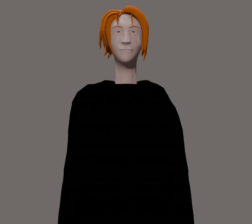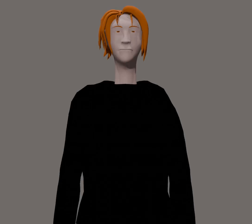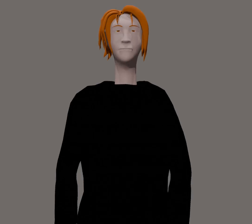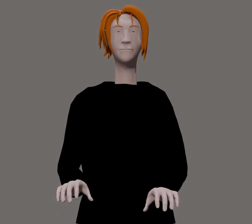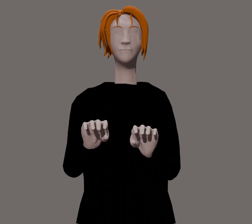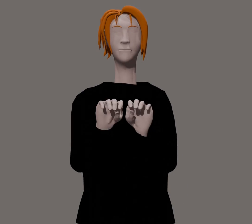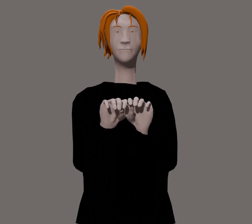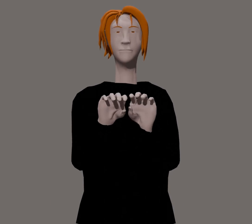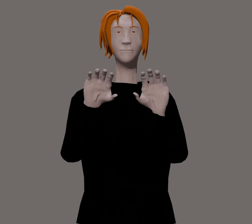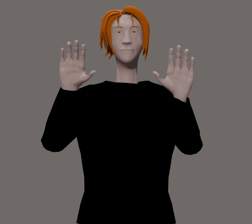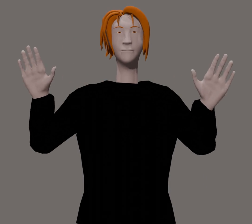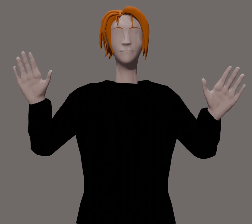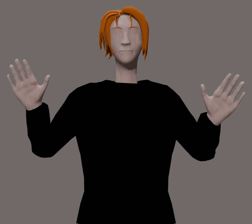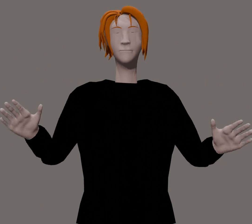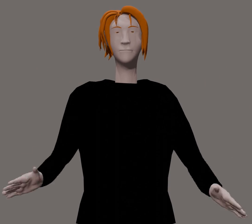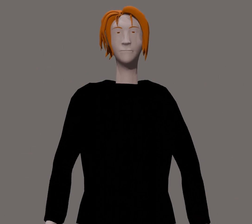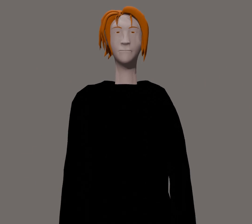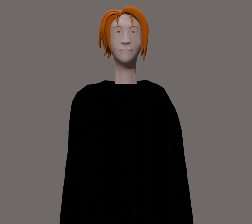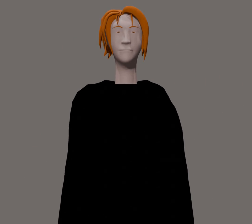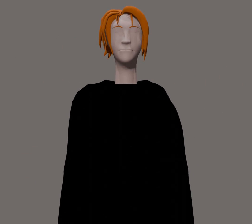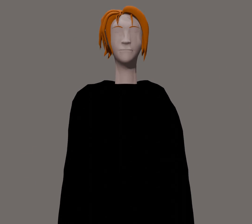Clear